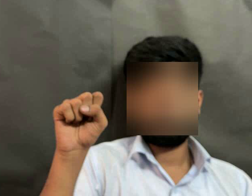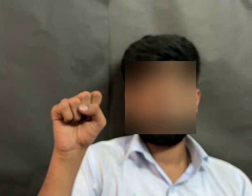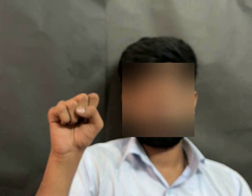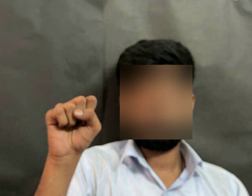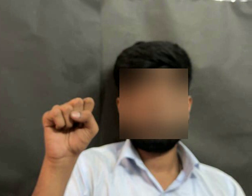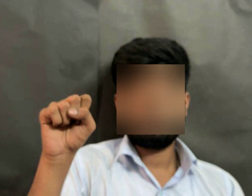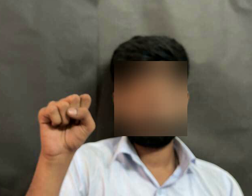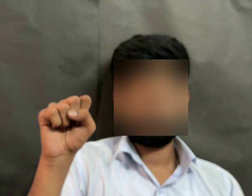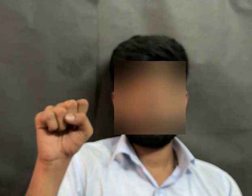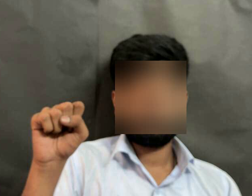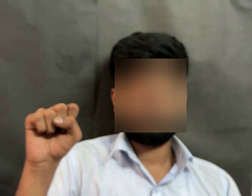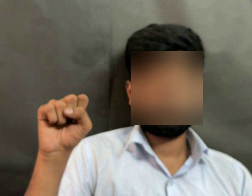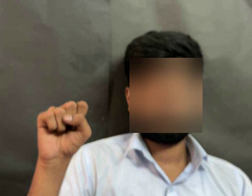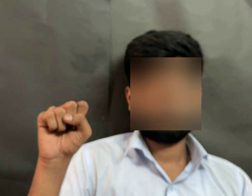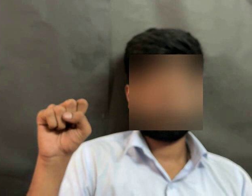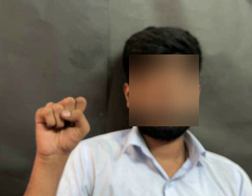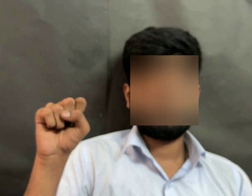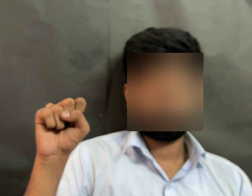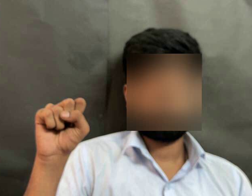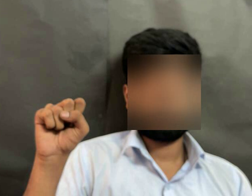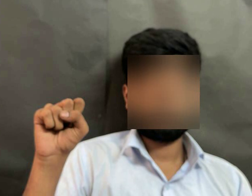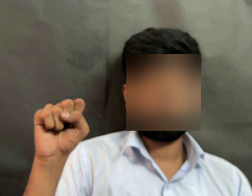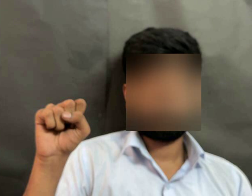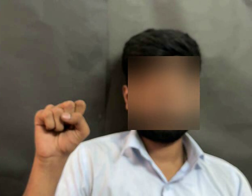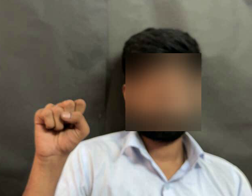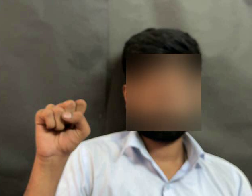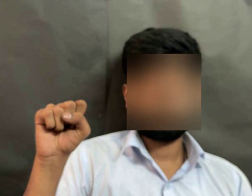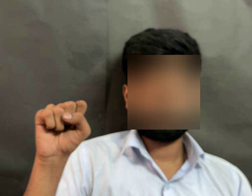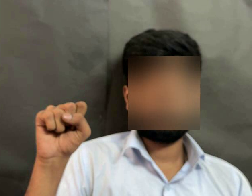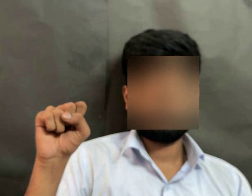S